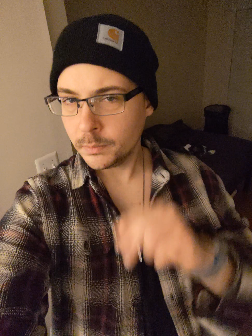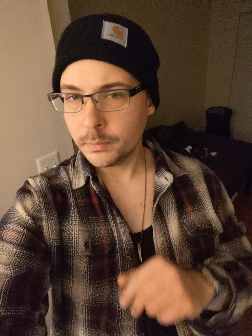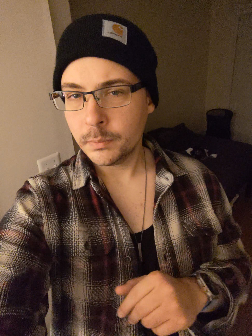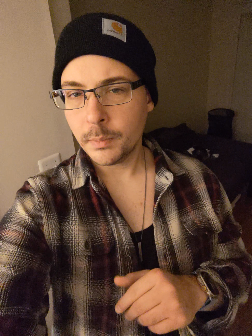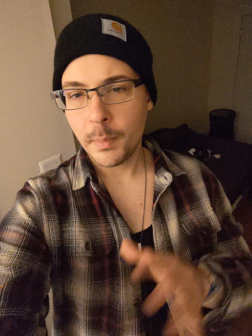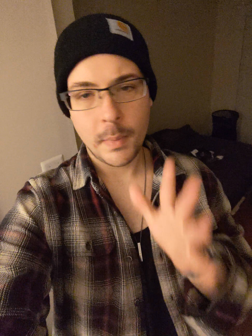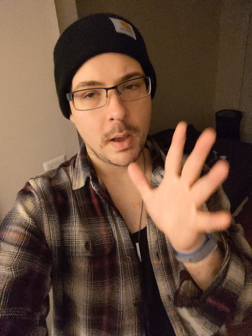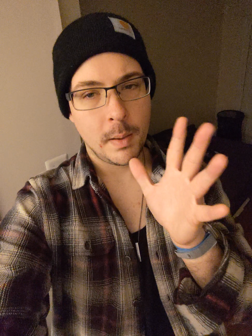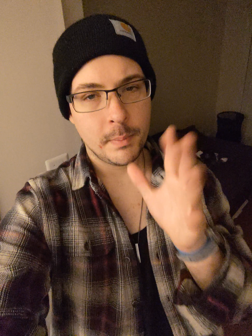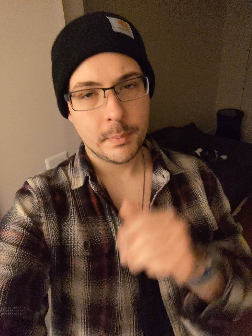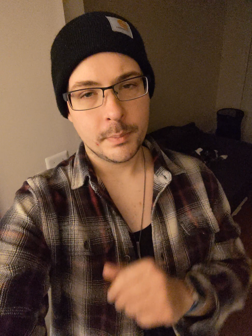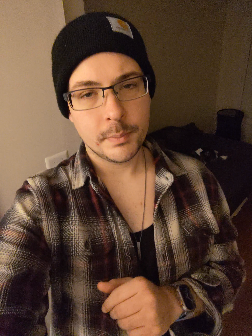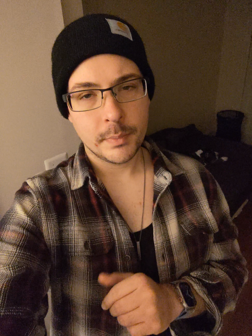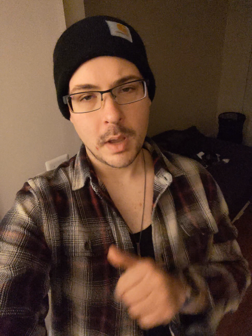mom